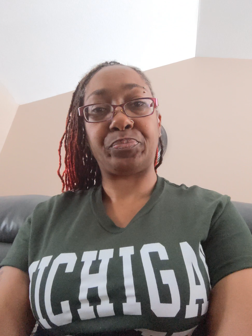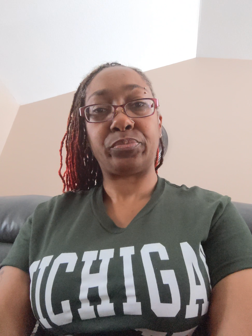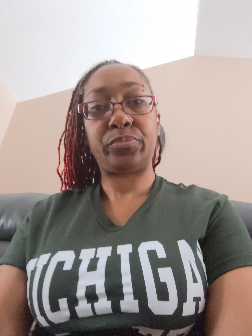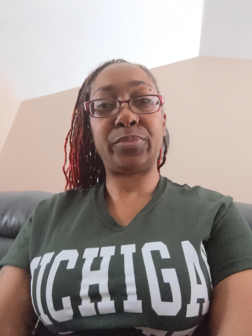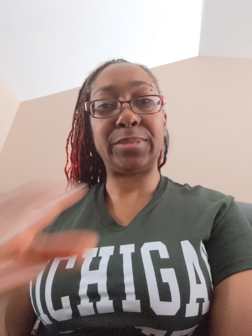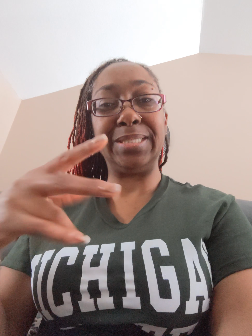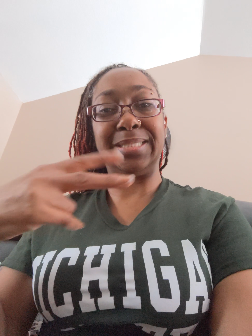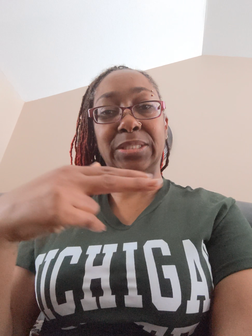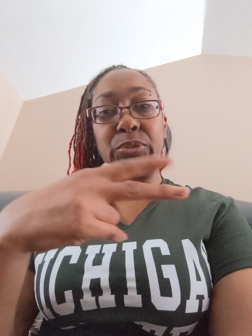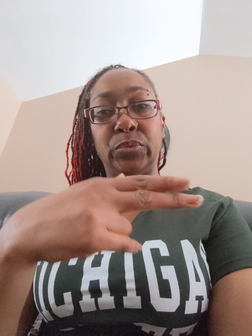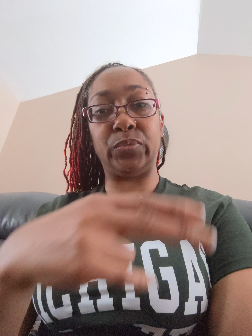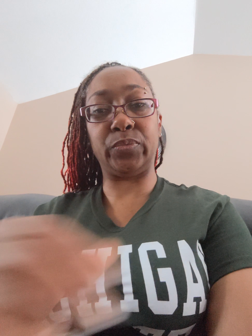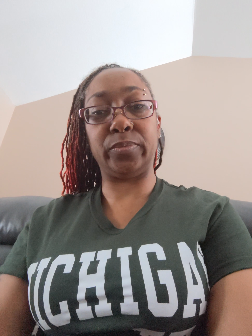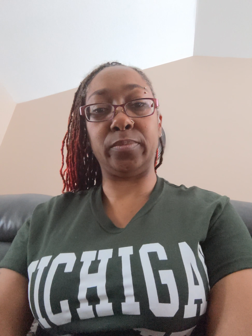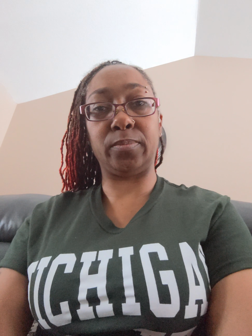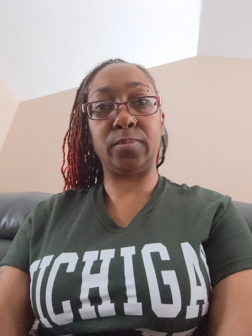scissors